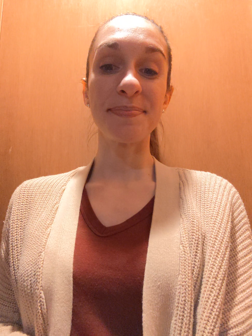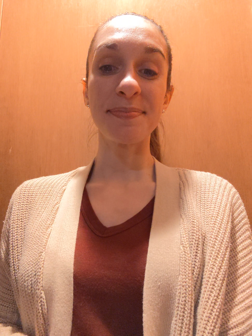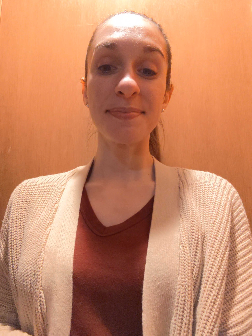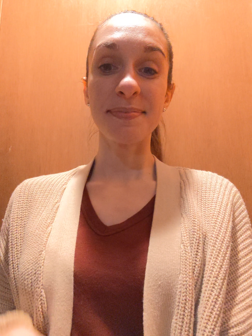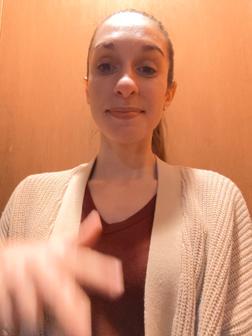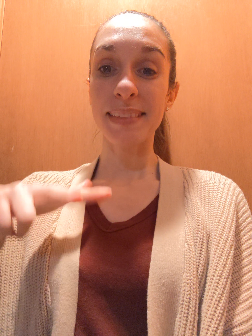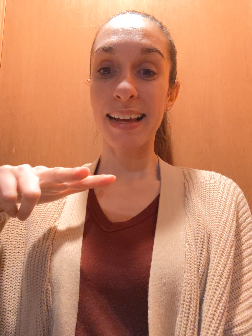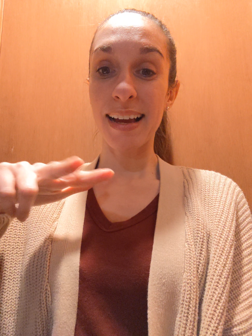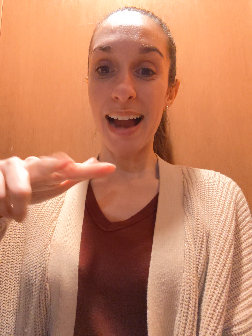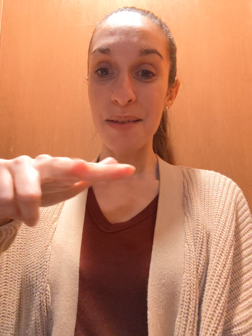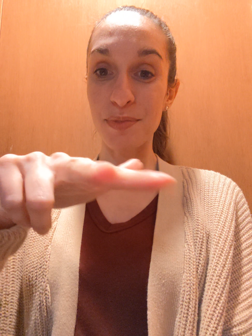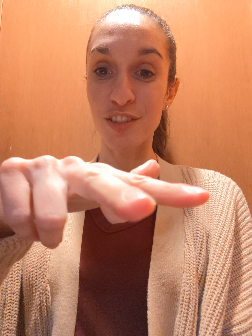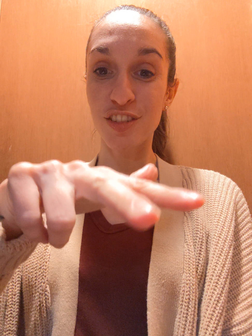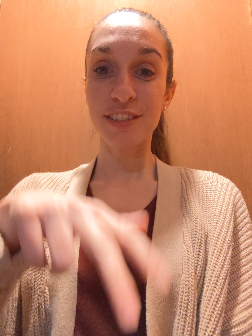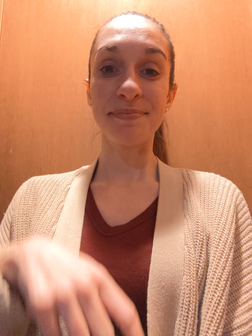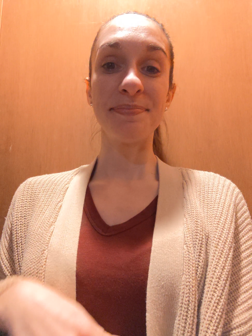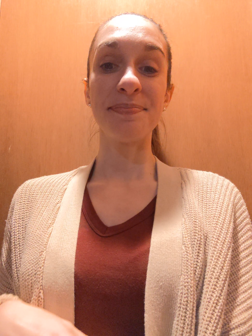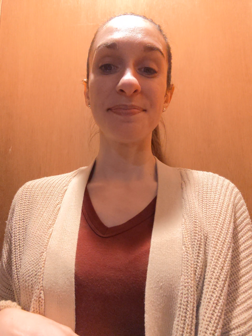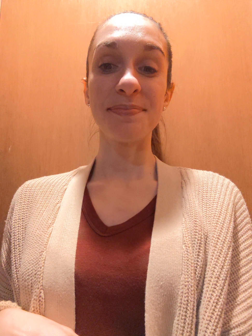helicopter